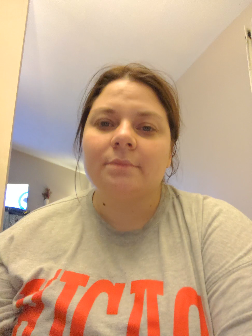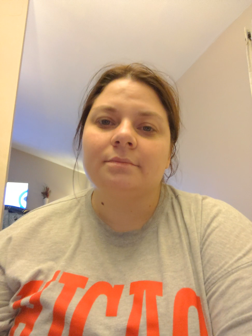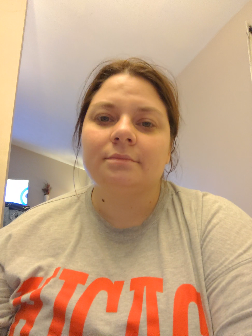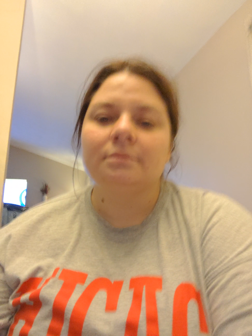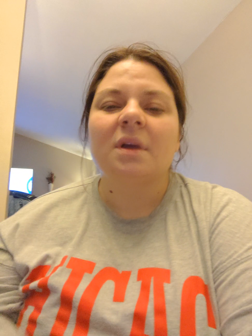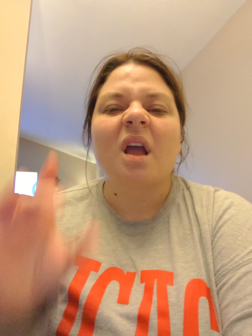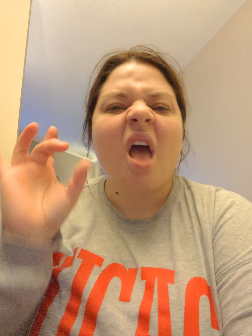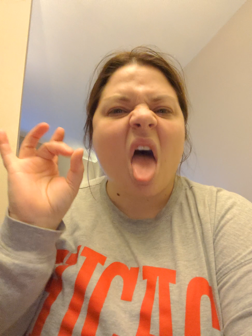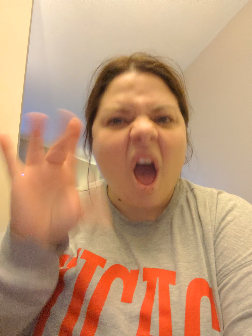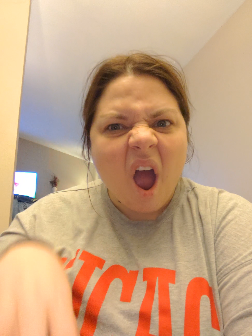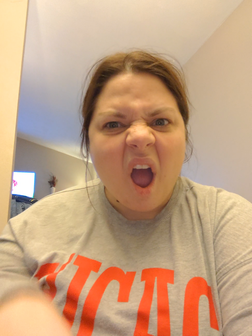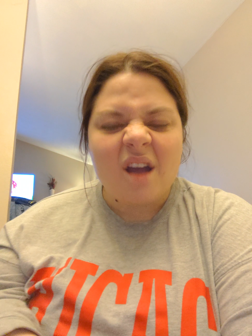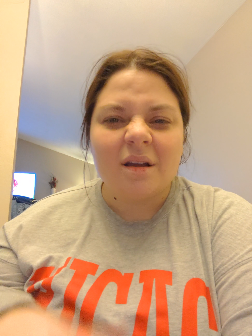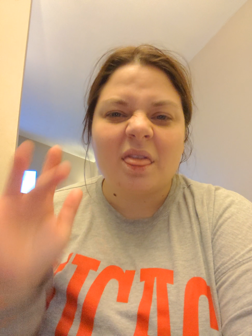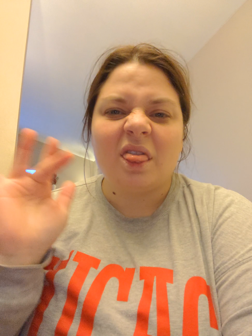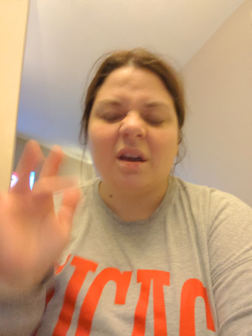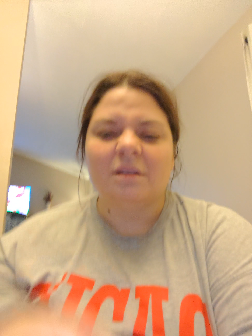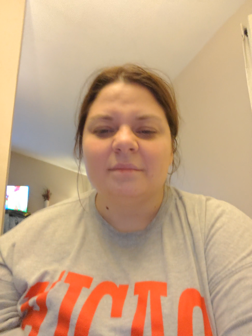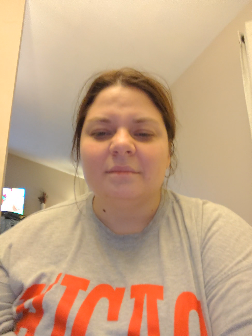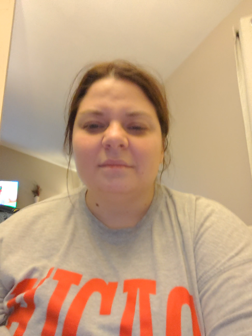yucky